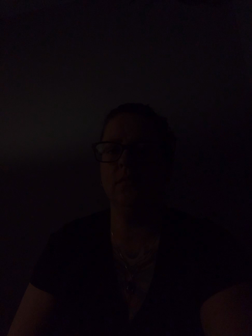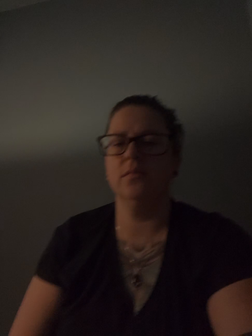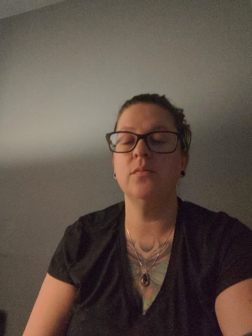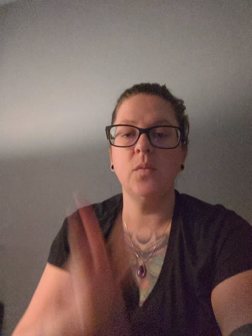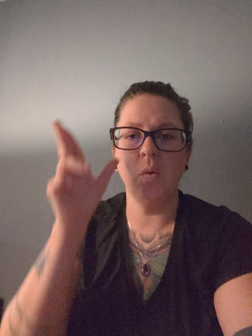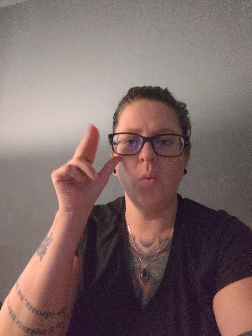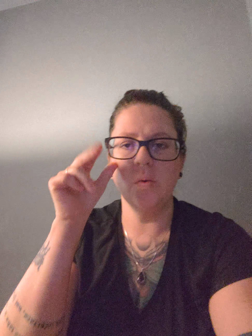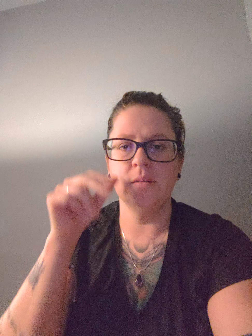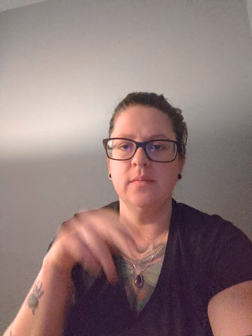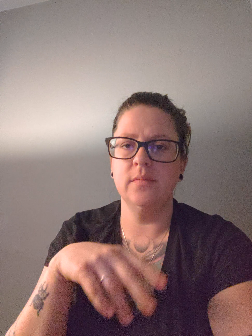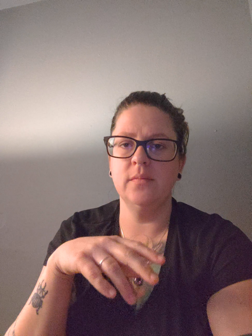horse